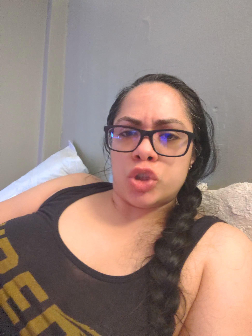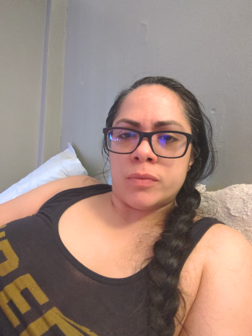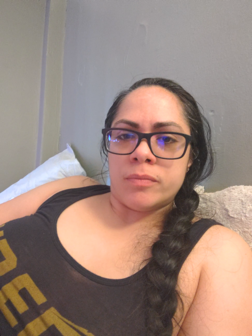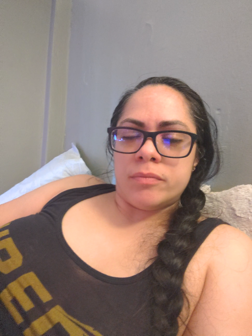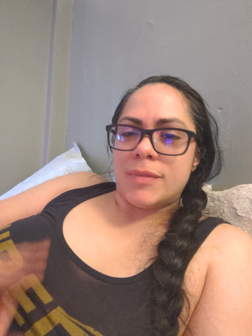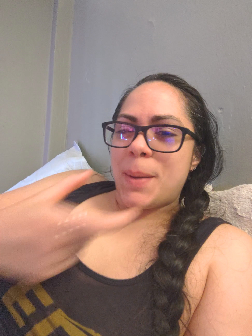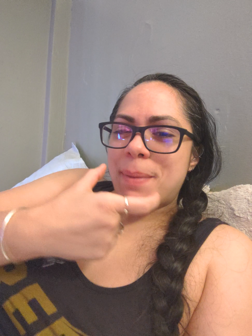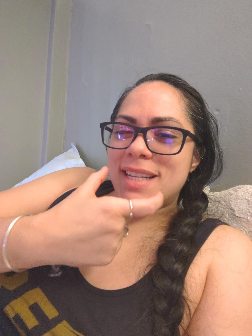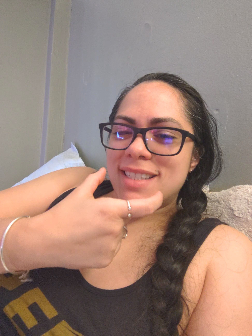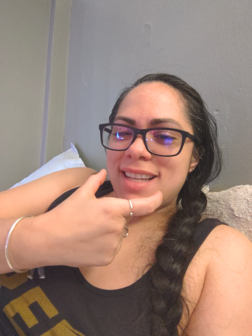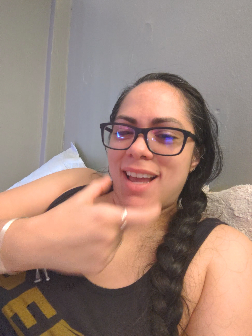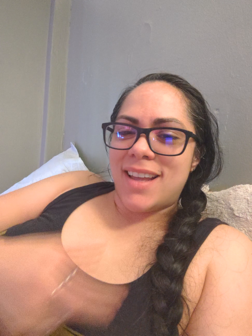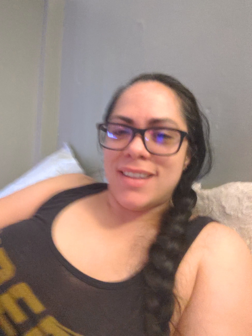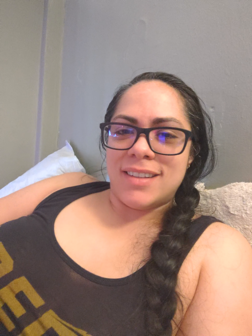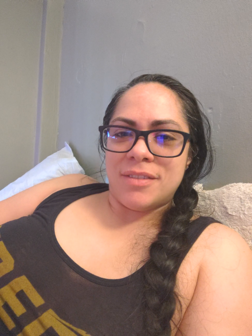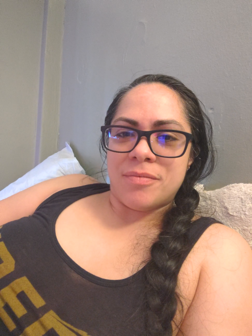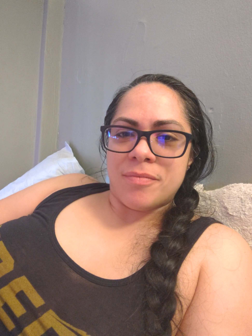pizza